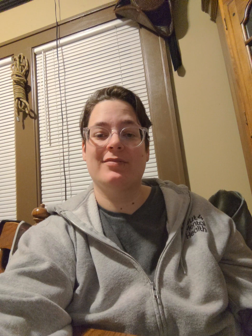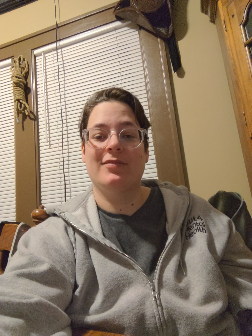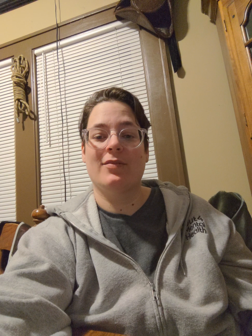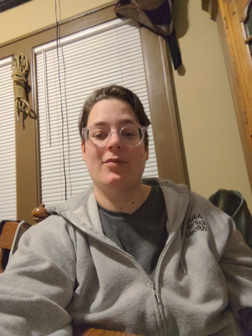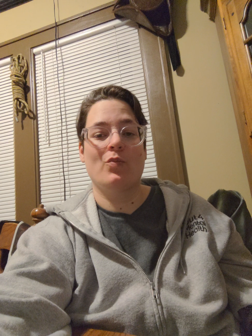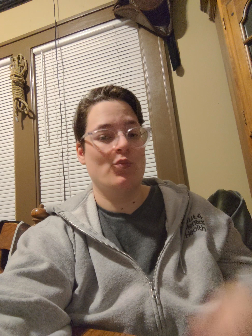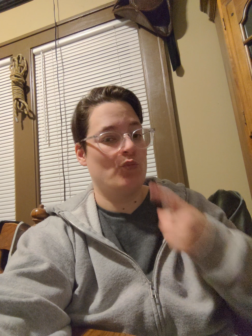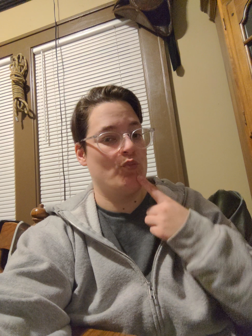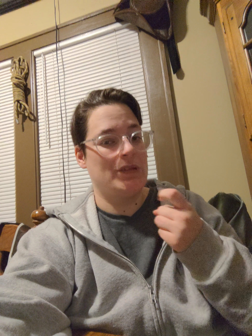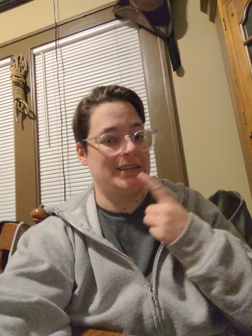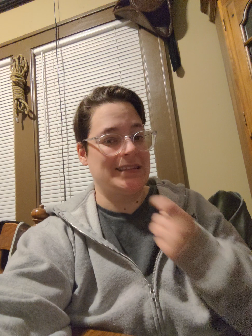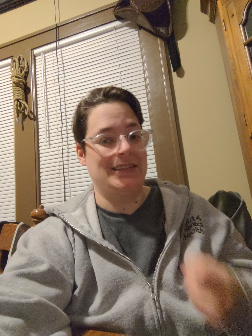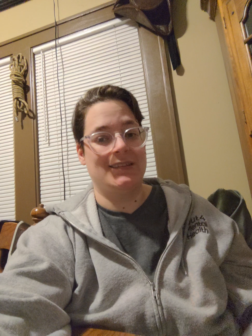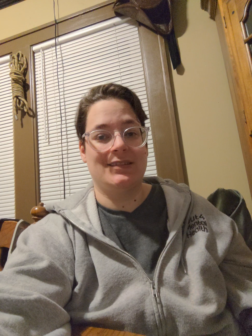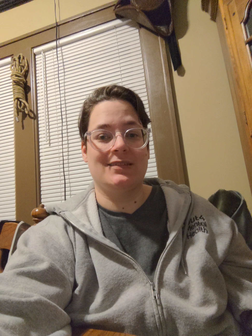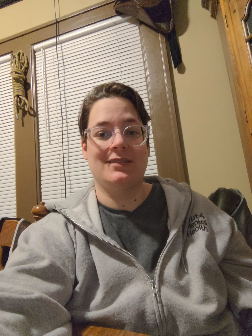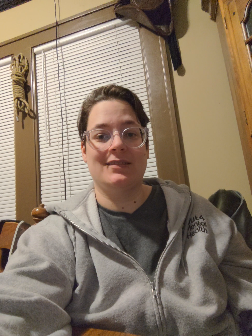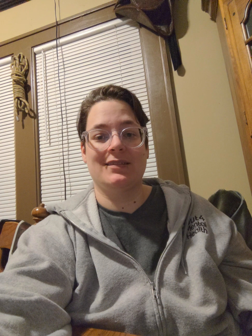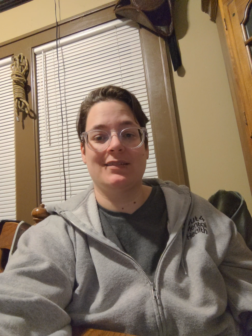red